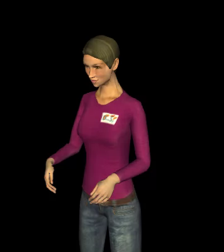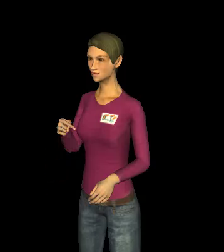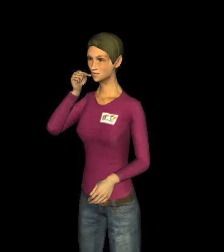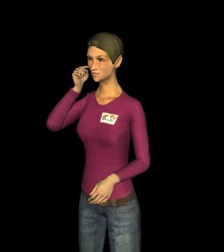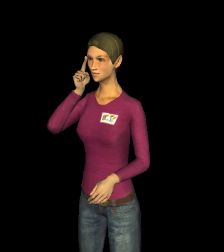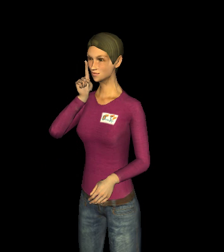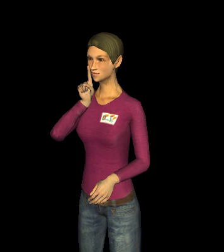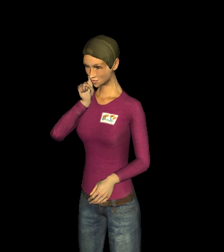ماي